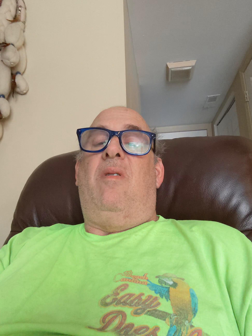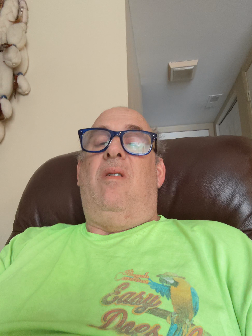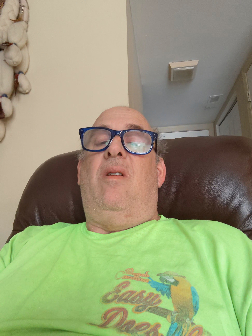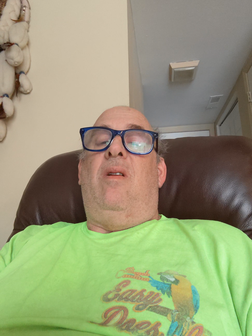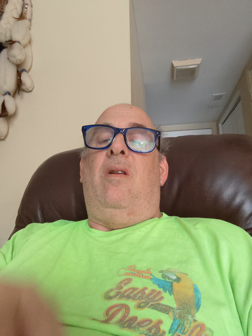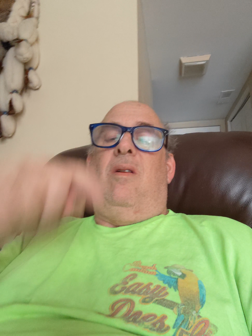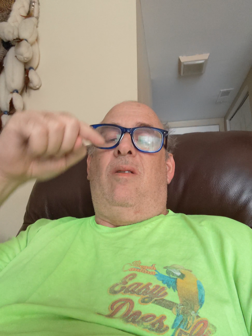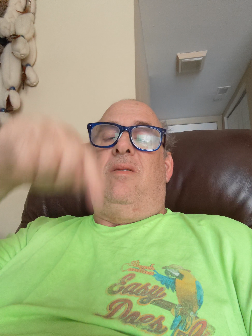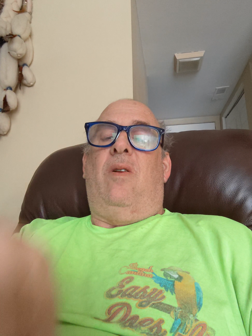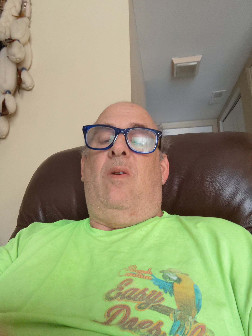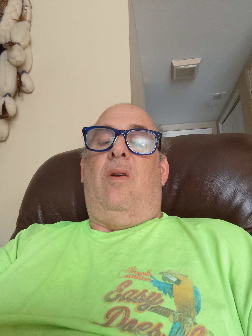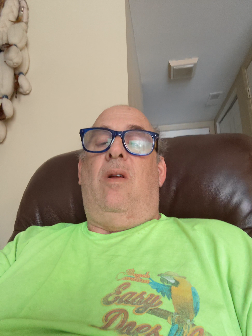down